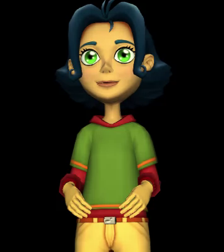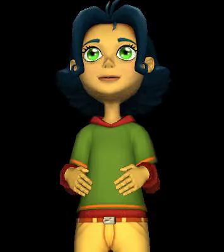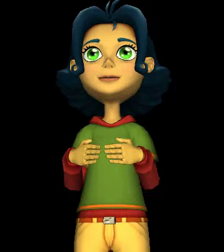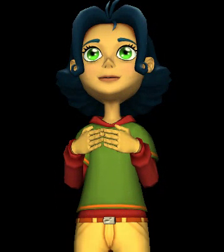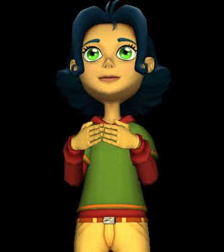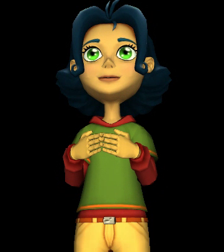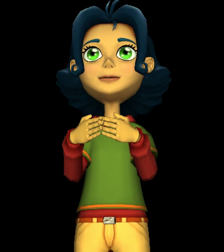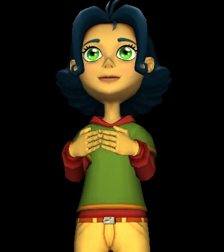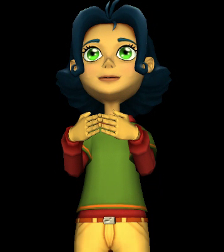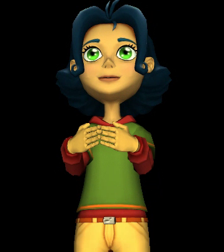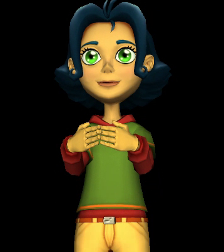قارب